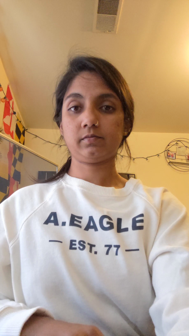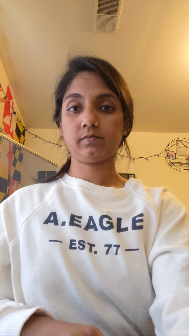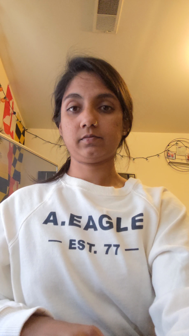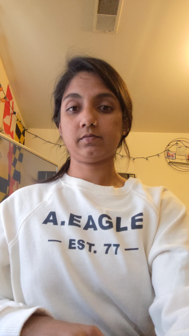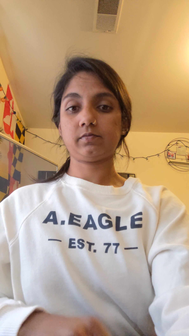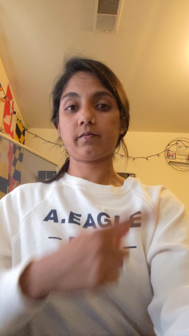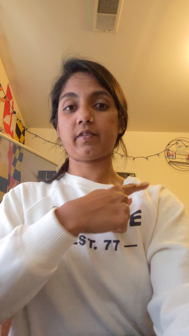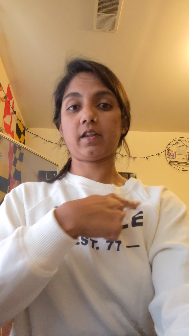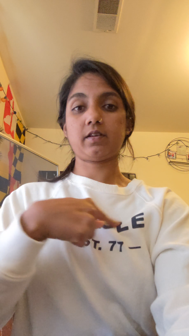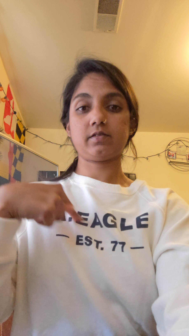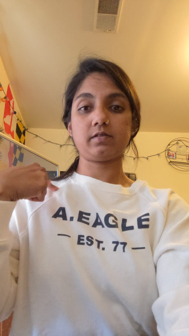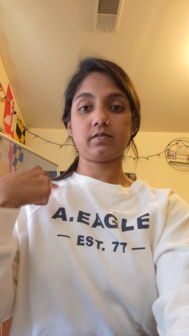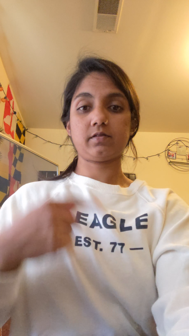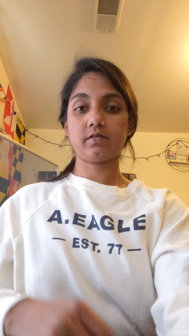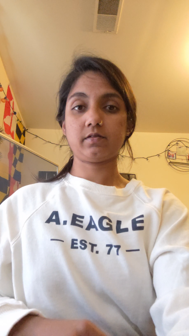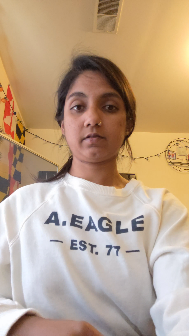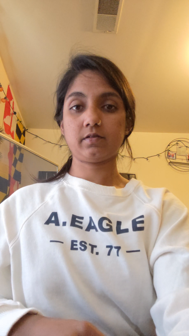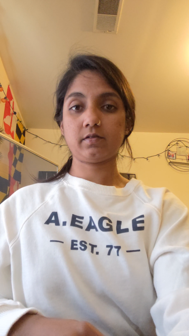necklace